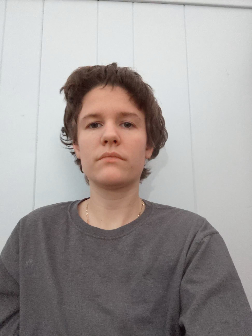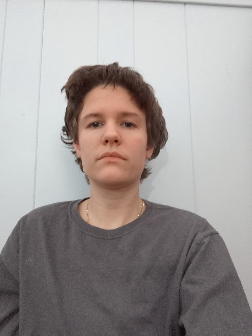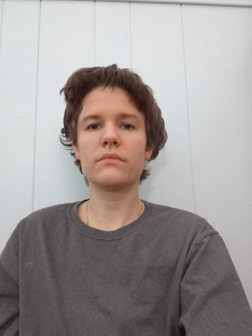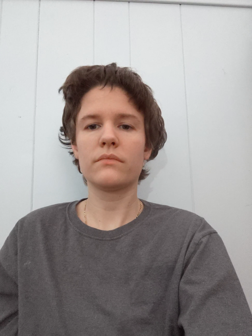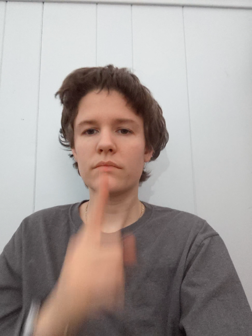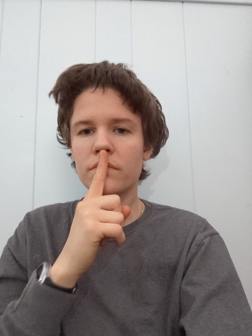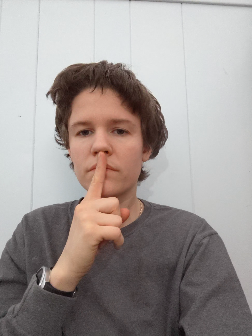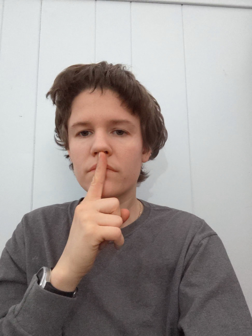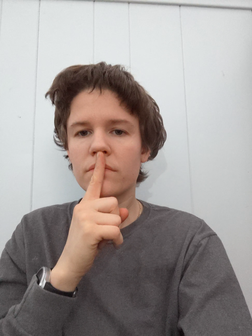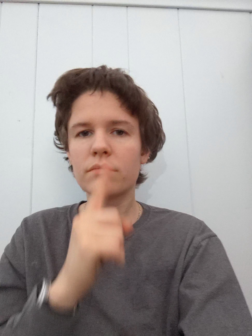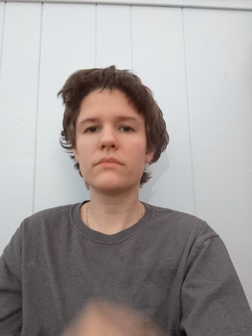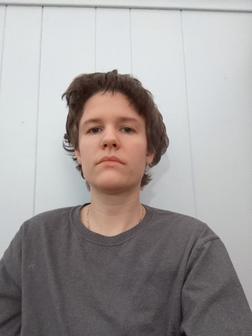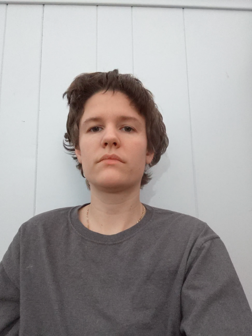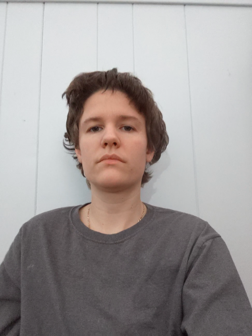shhh